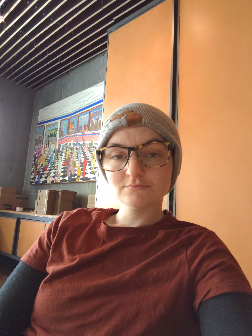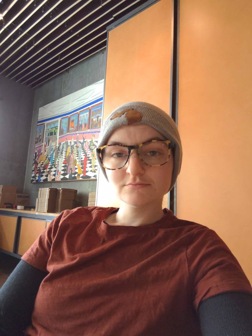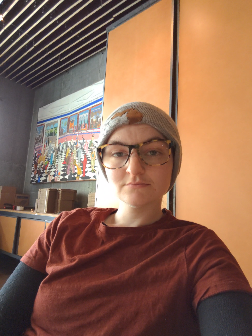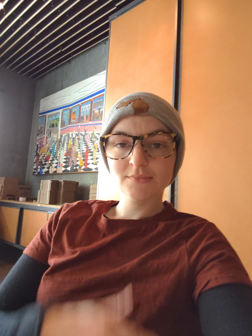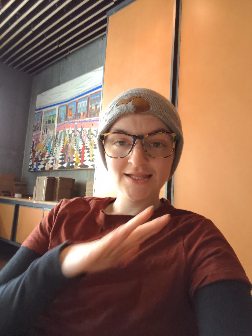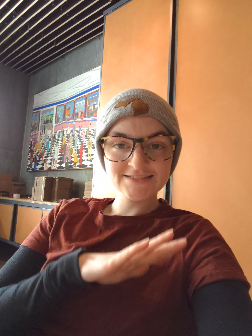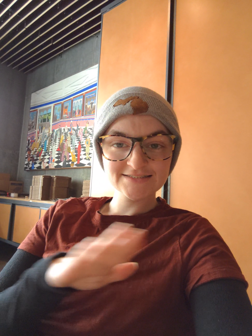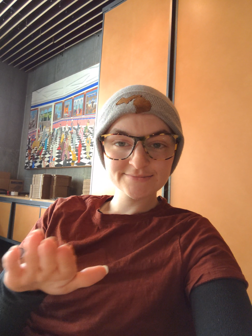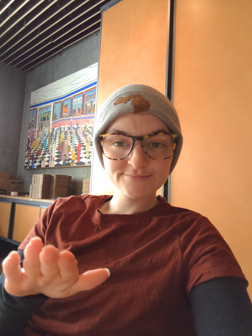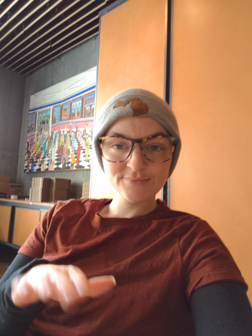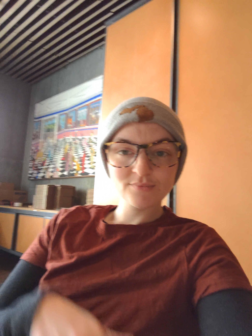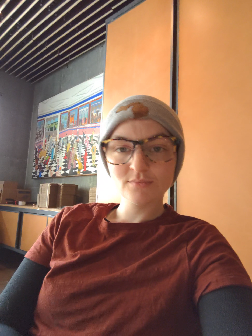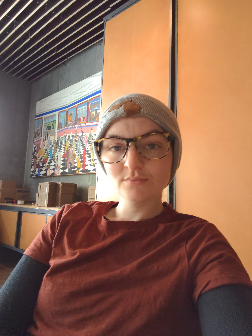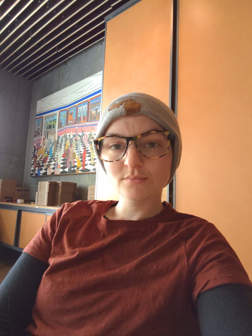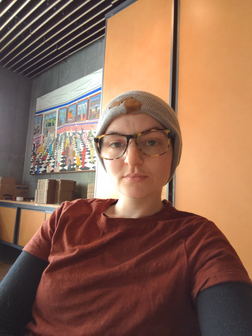clean